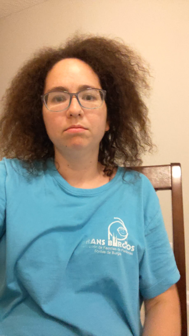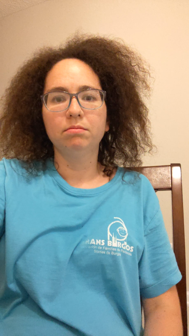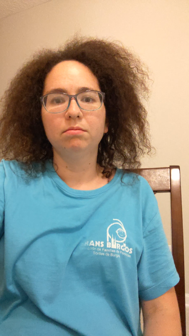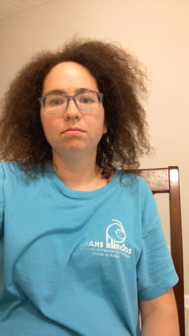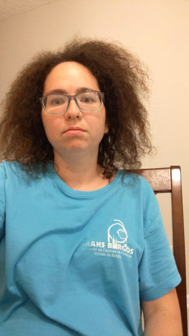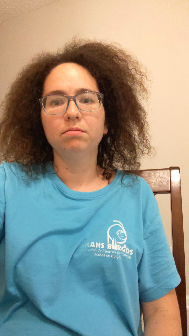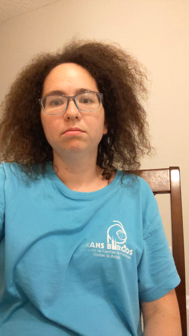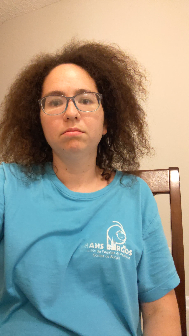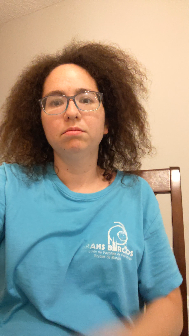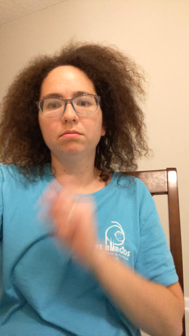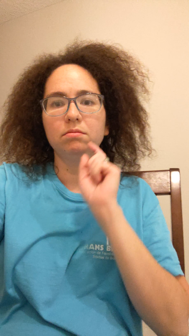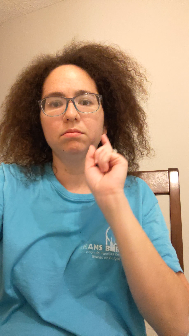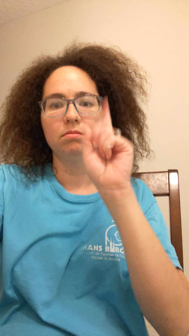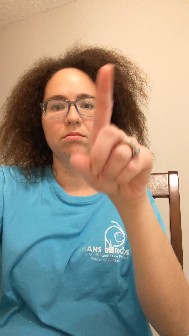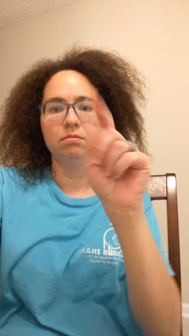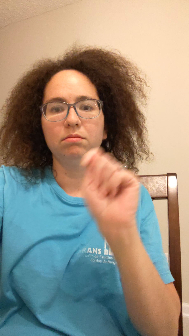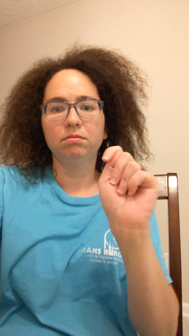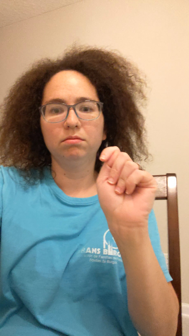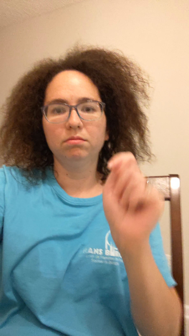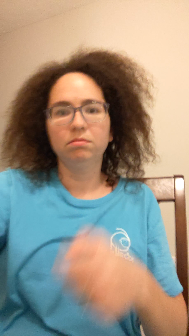go potty